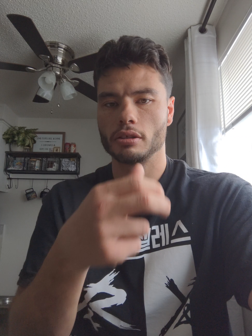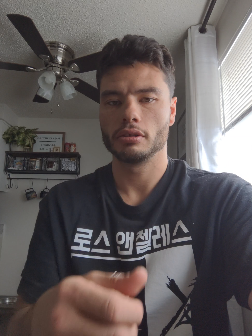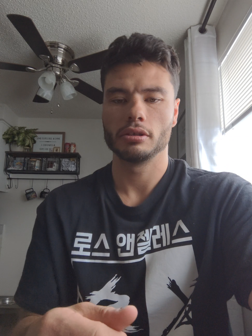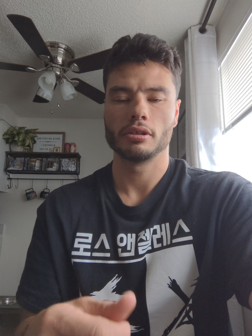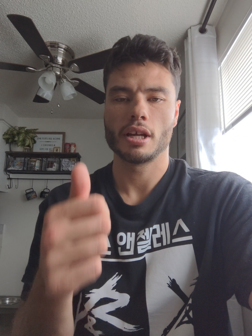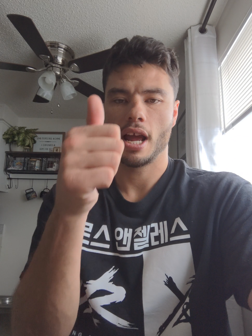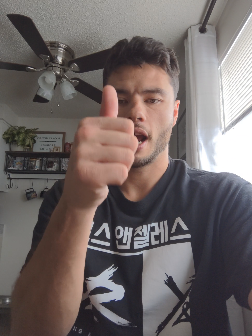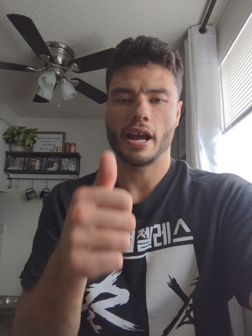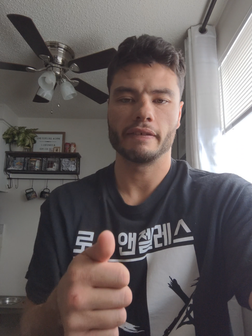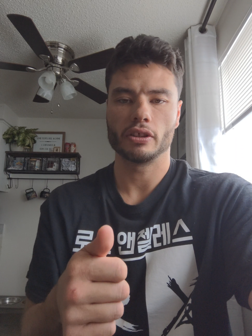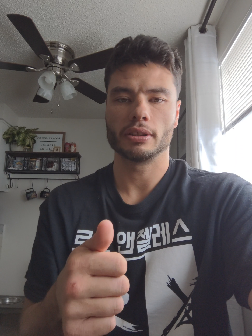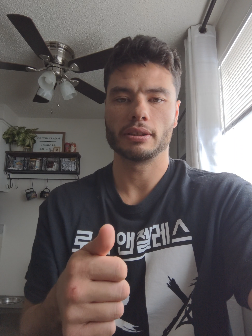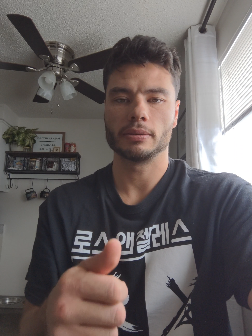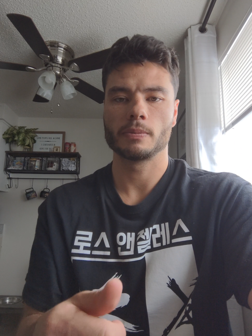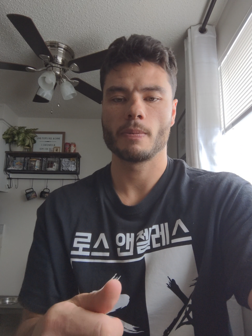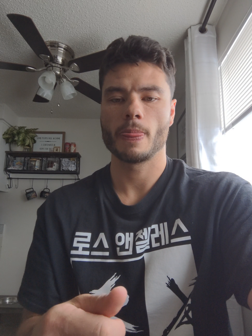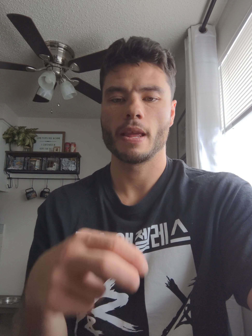every